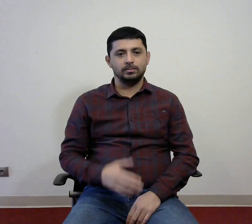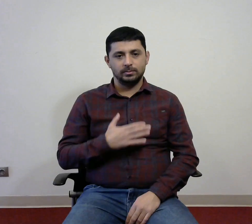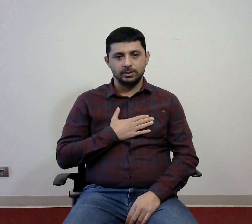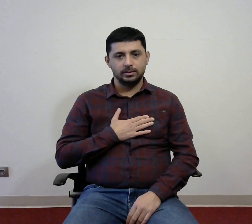mən